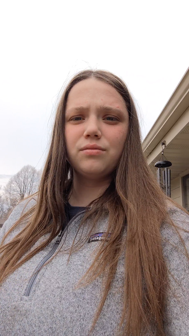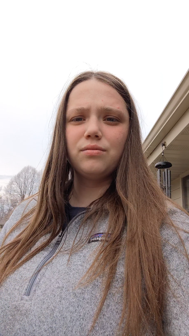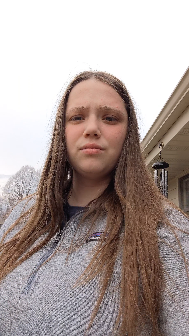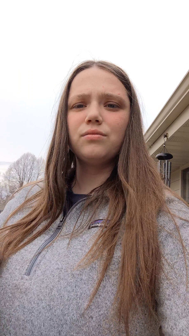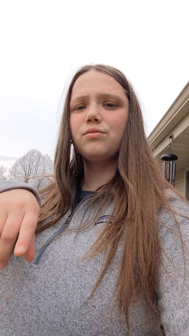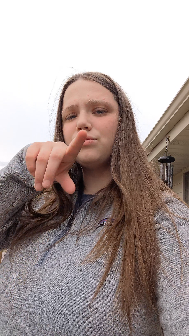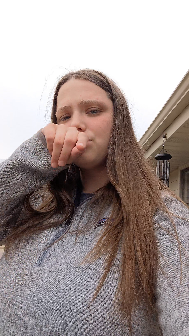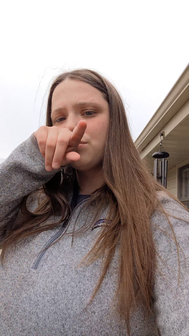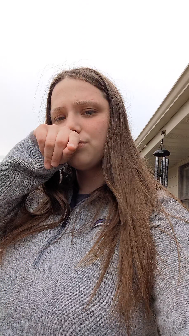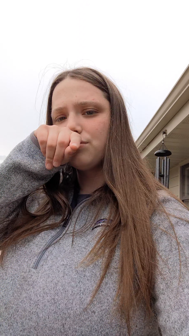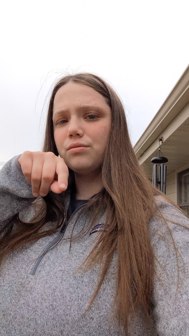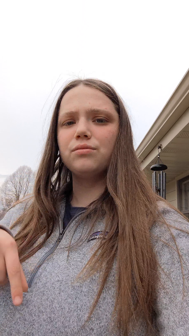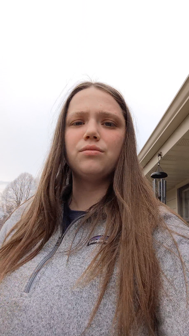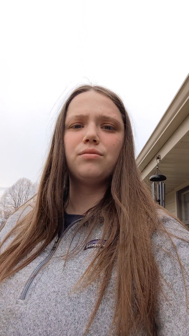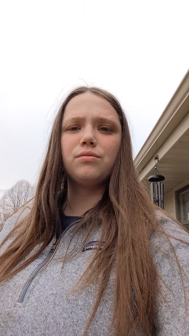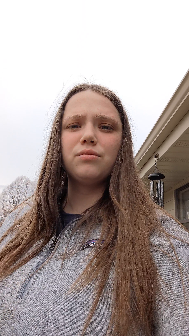chicken